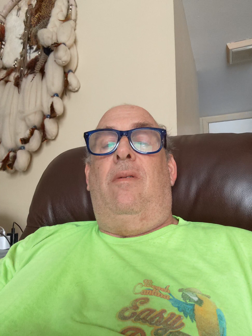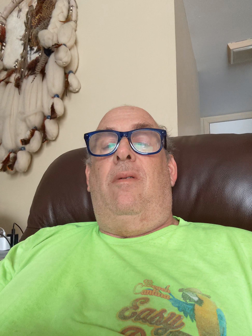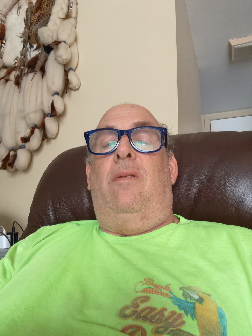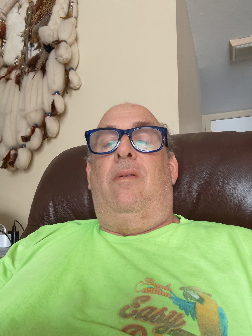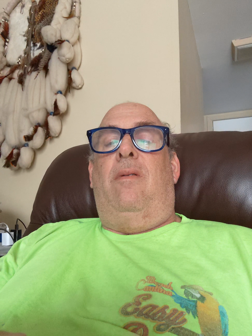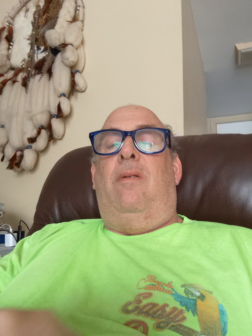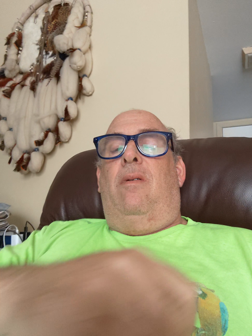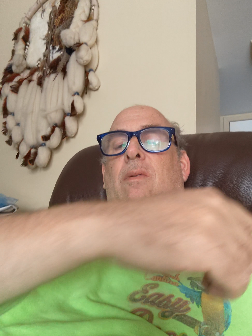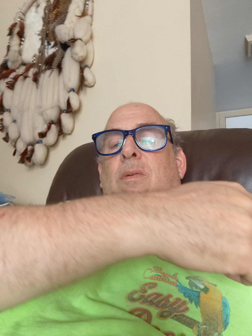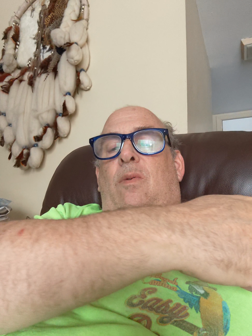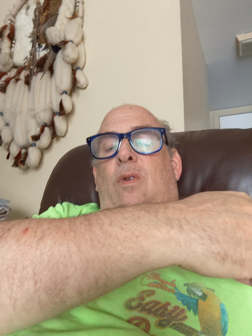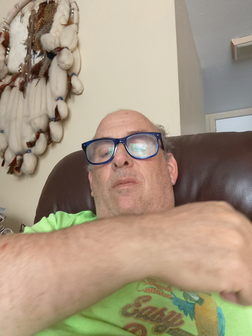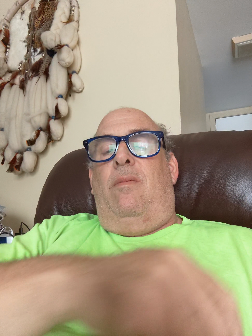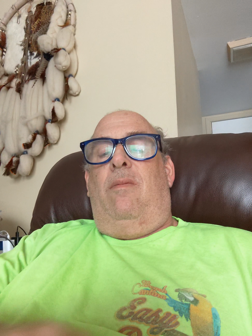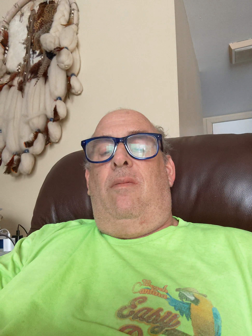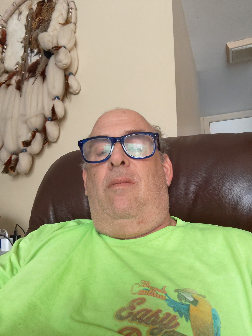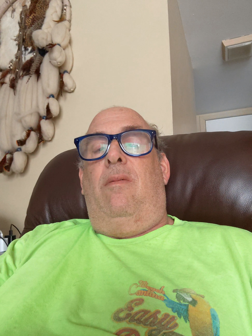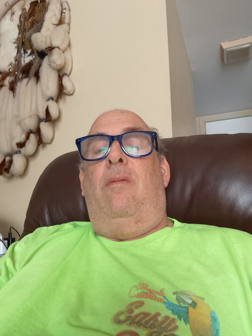arm